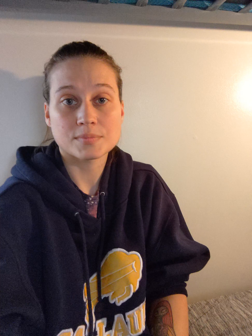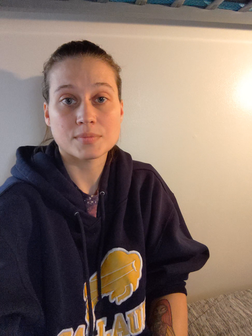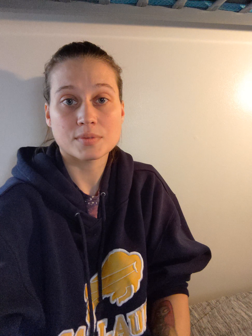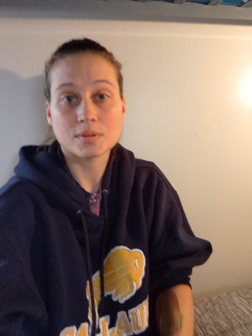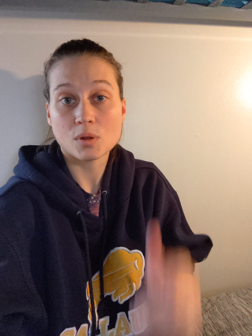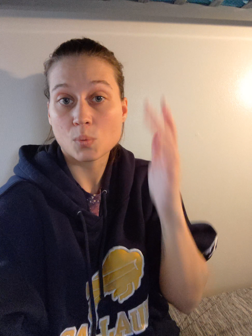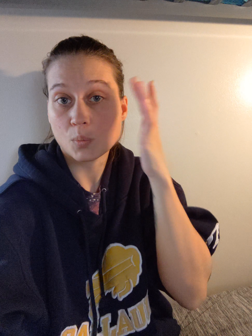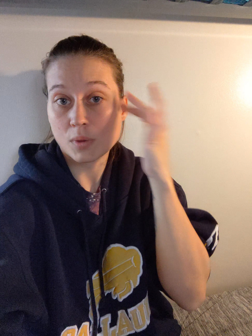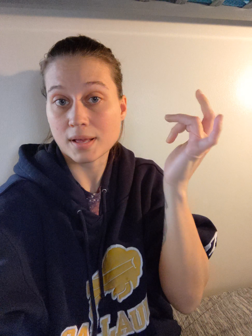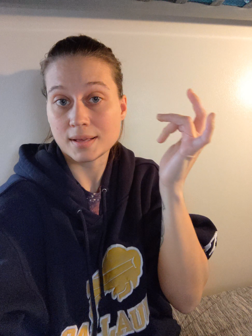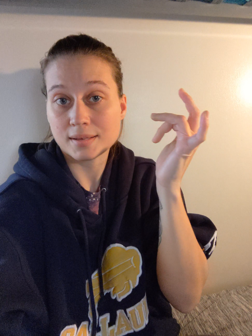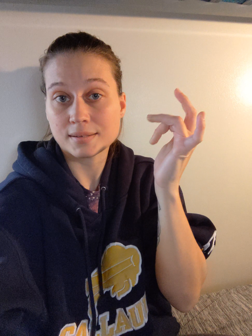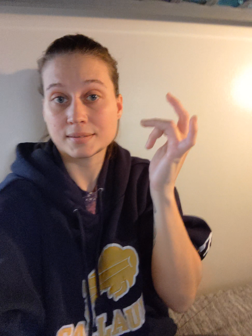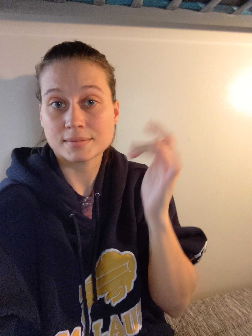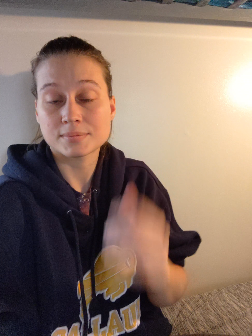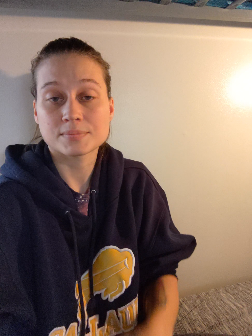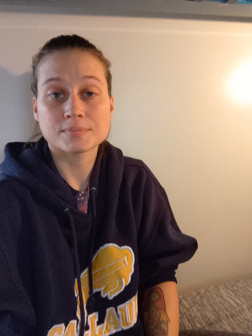why